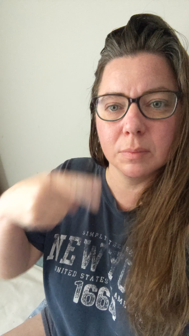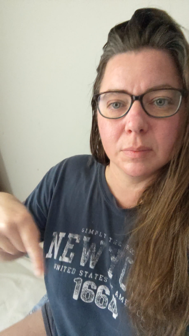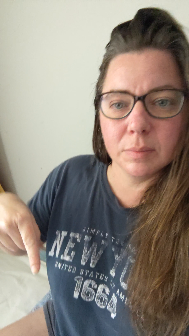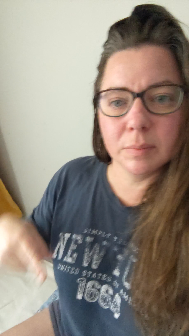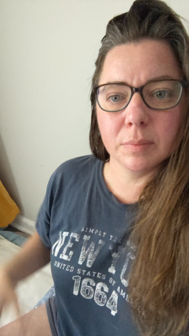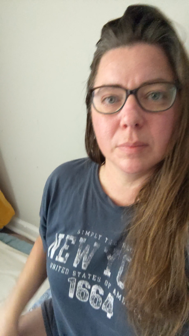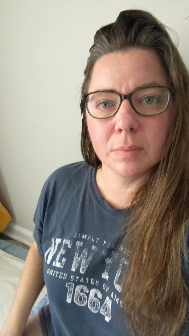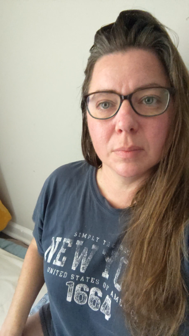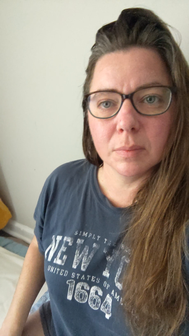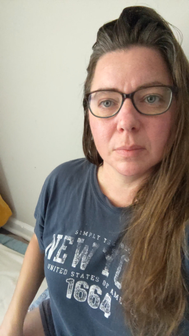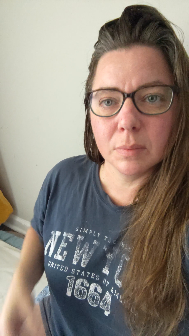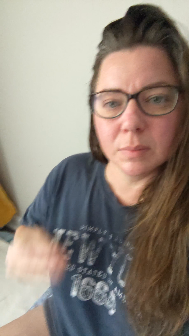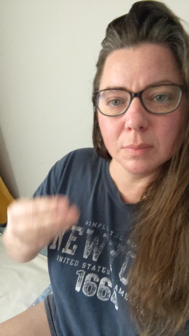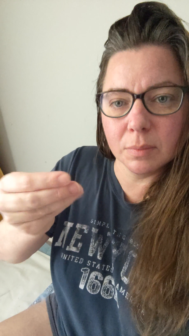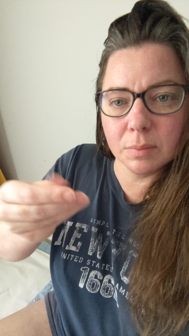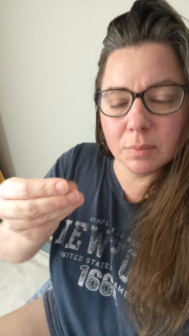feed